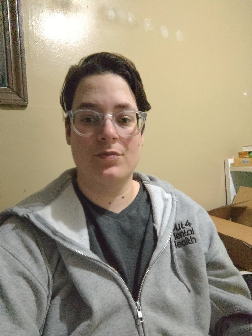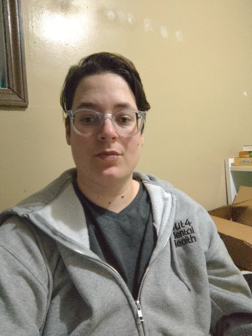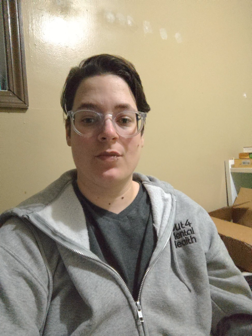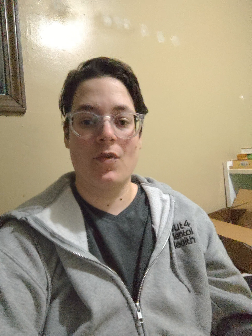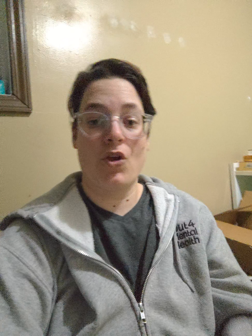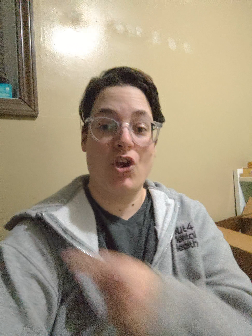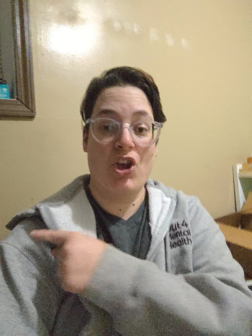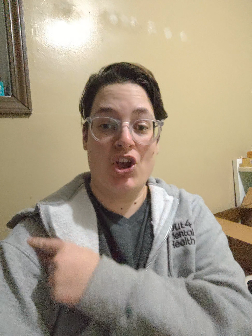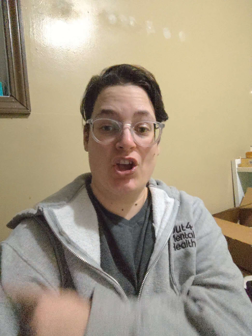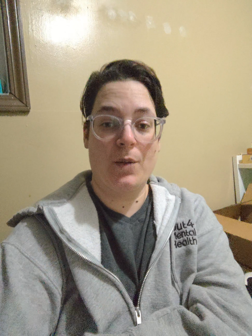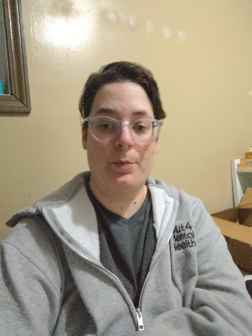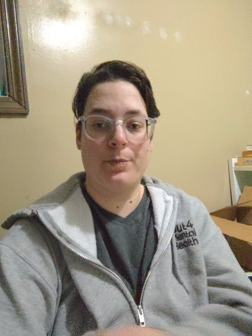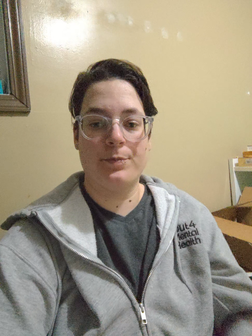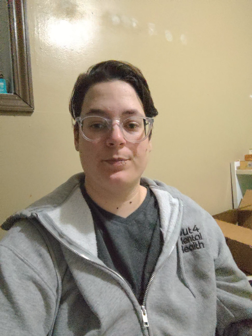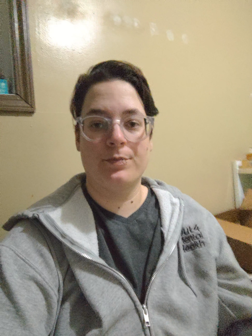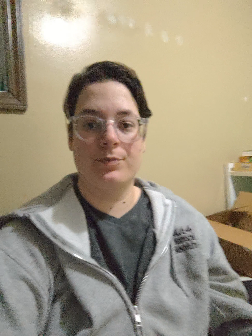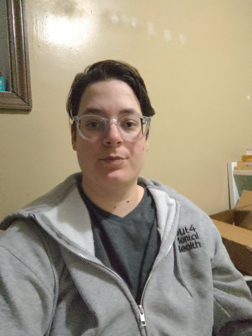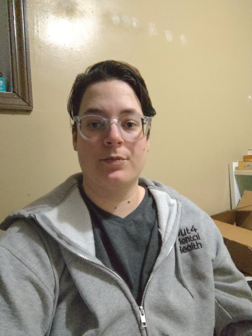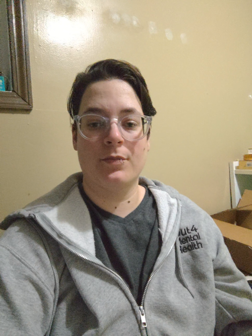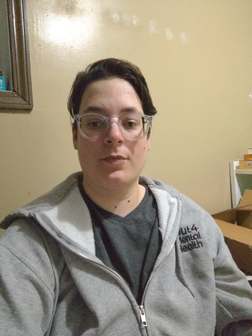arm